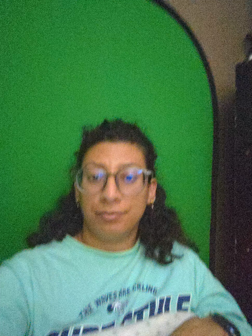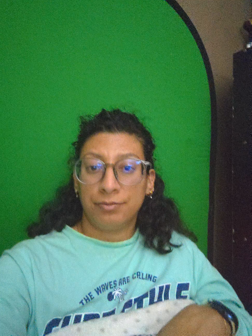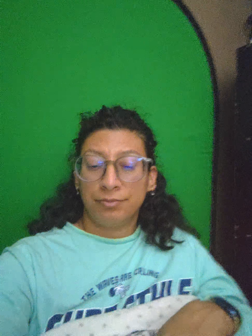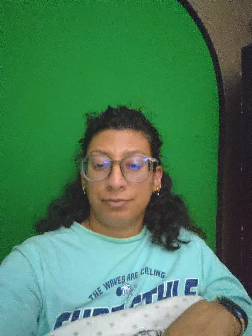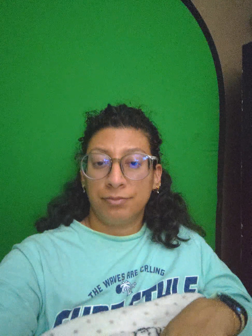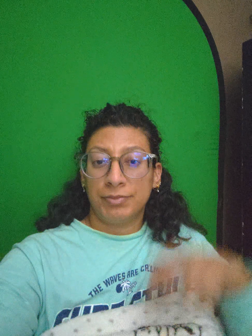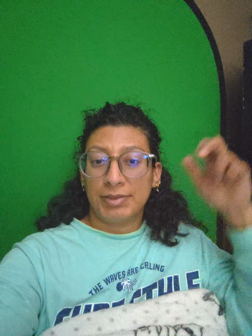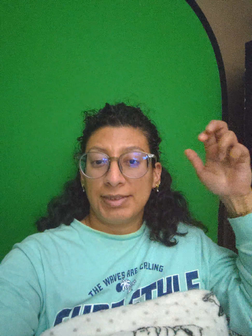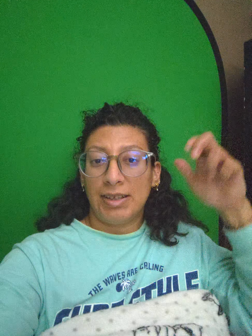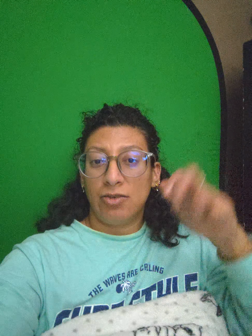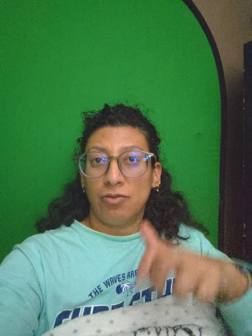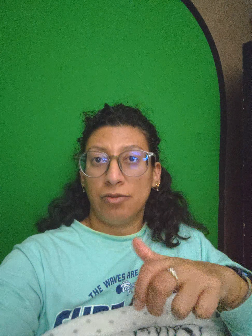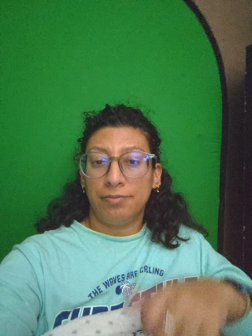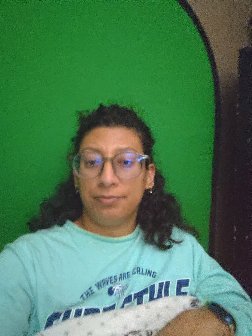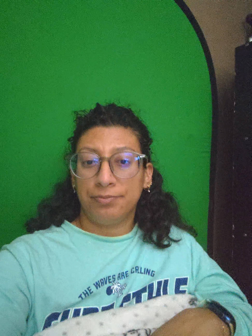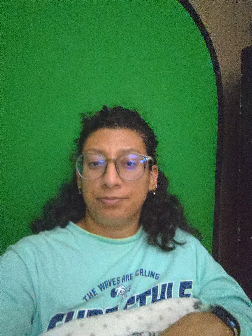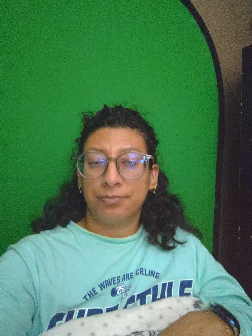stairs